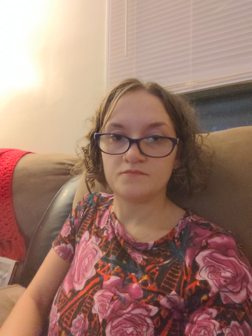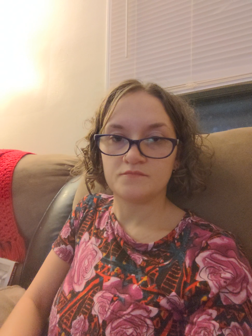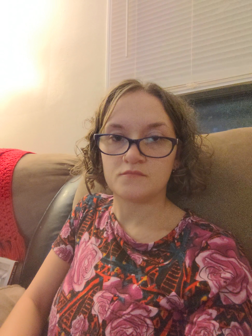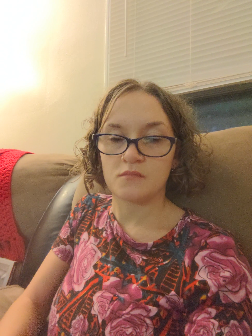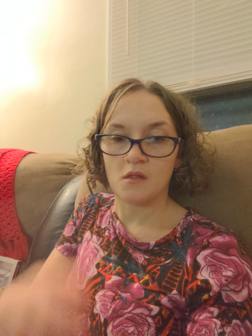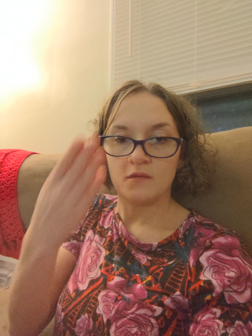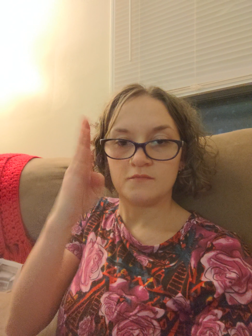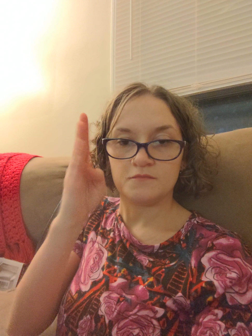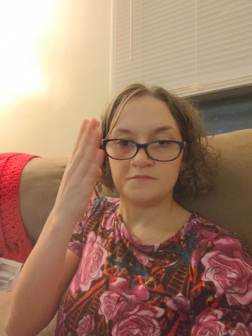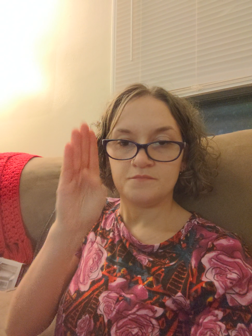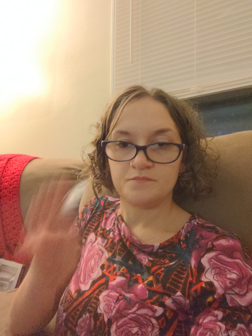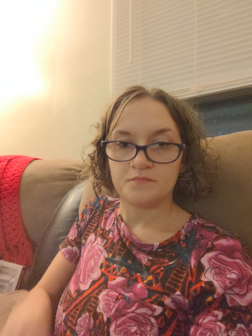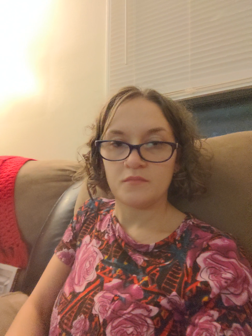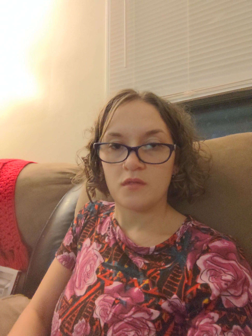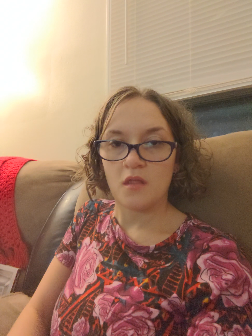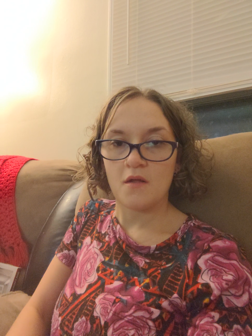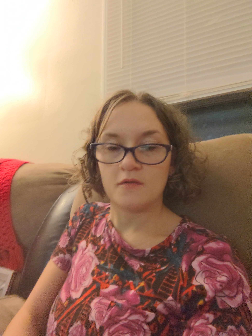blue